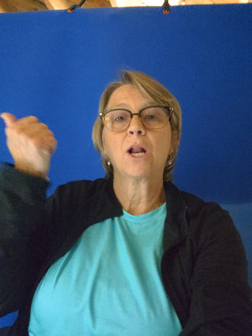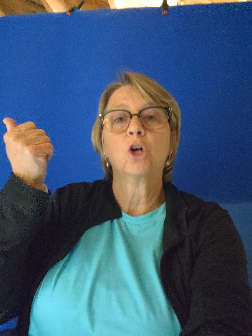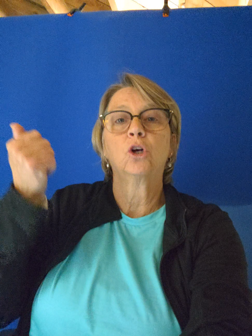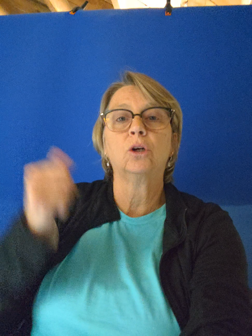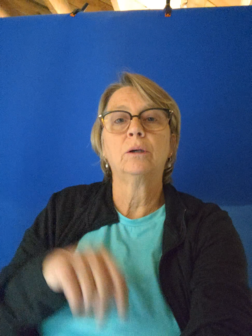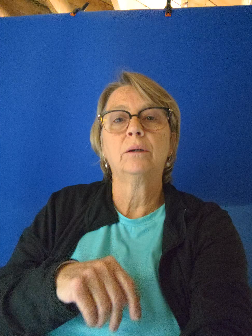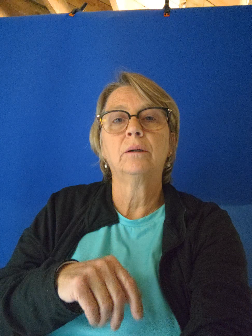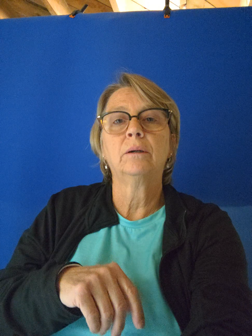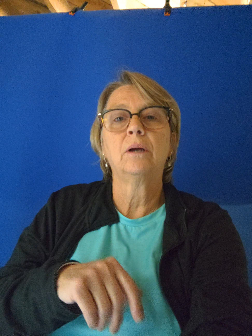better